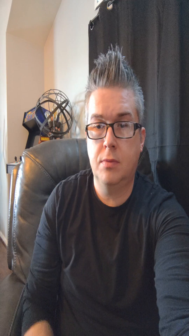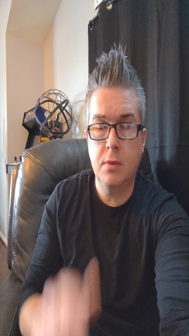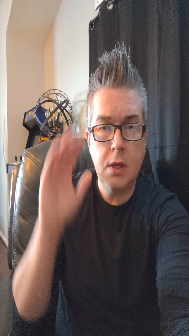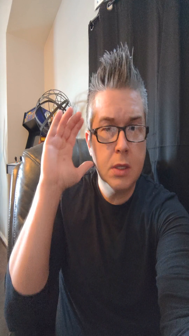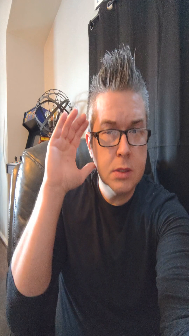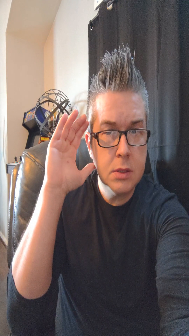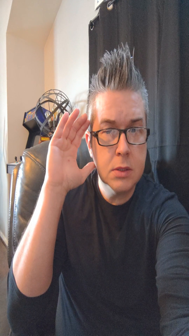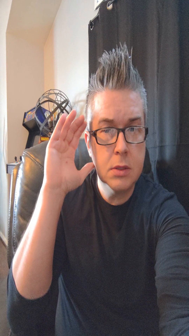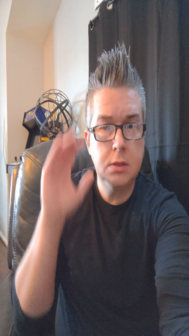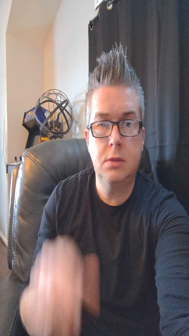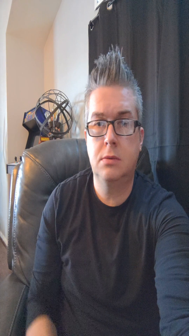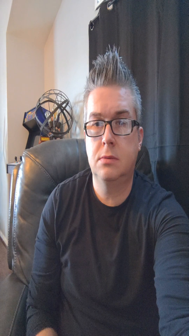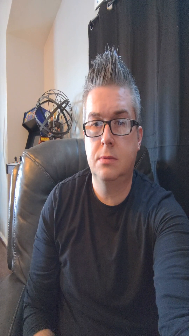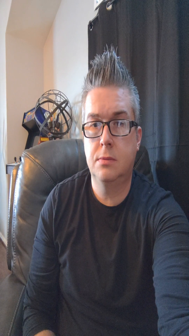listen